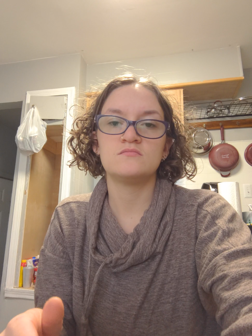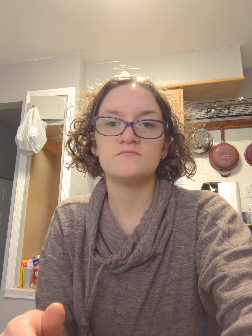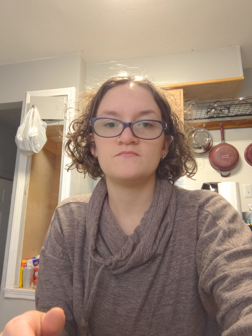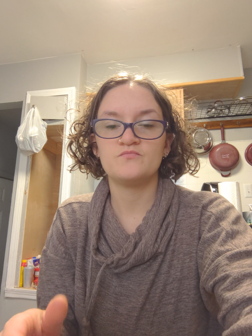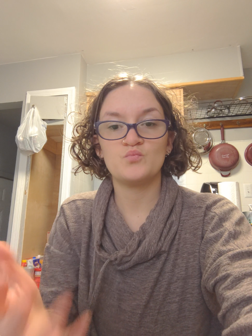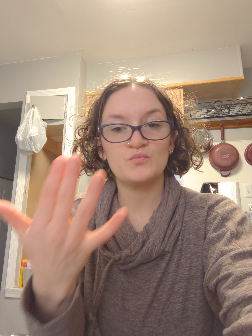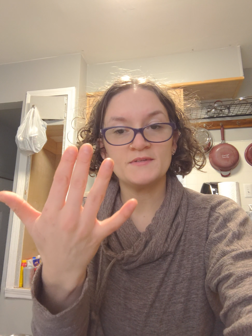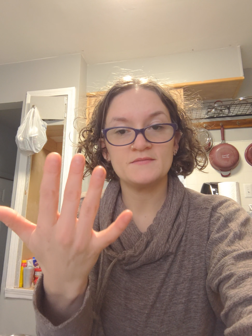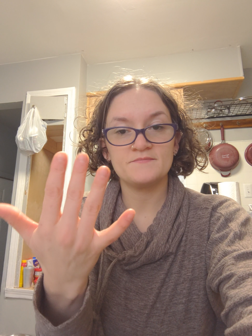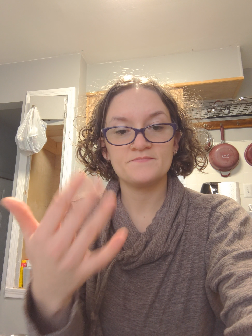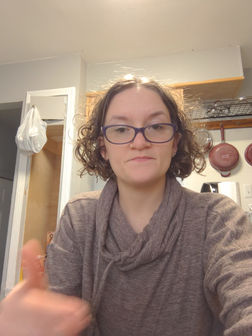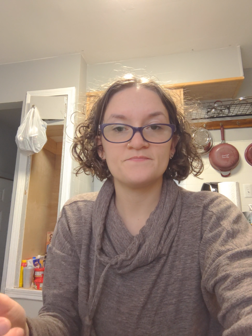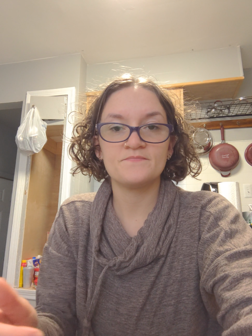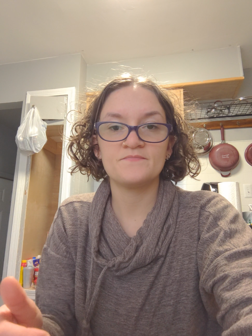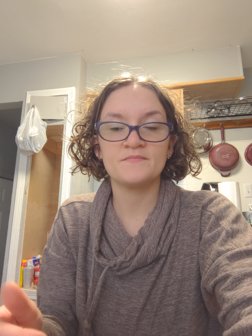wait